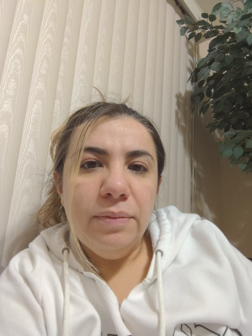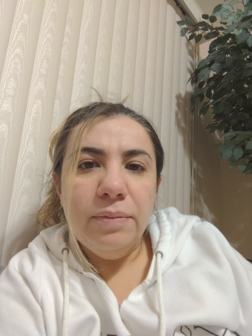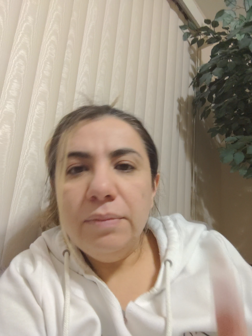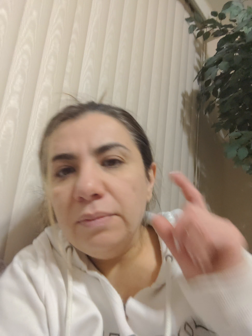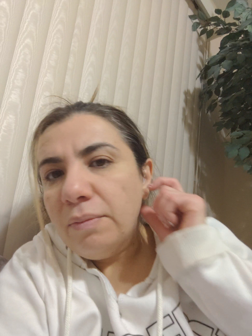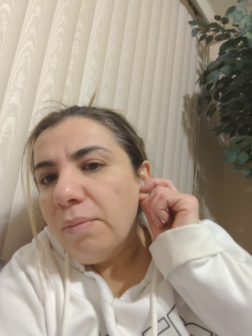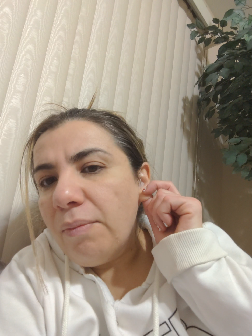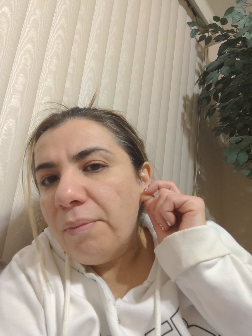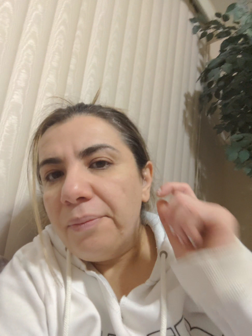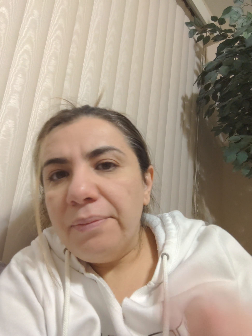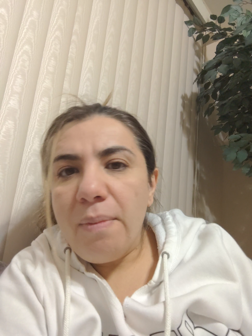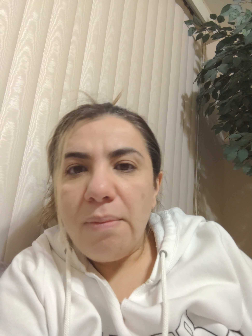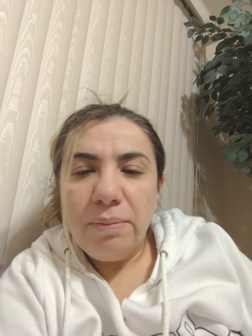ear